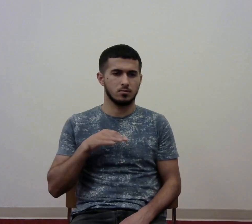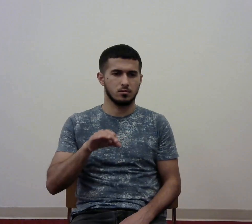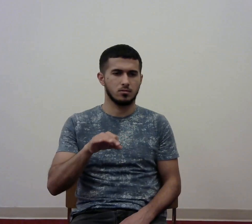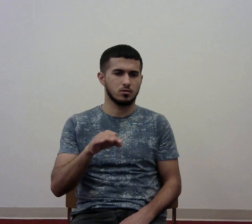avtomobil